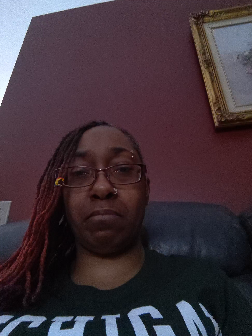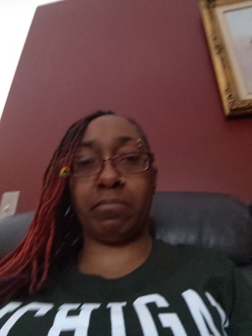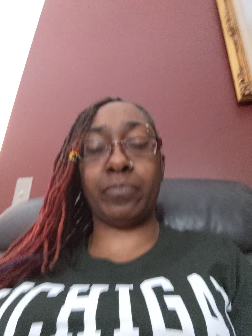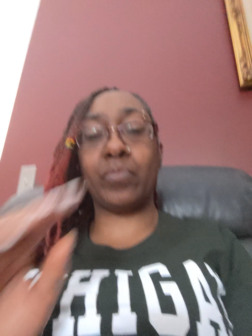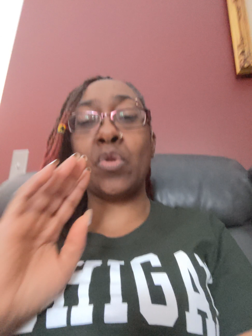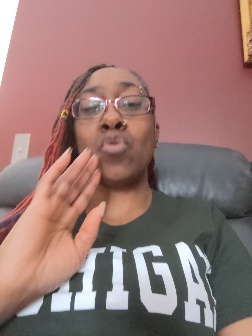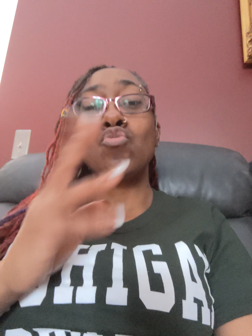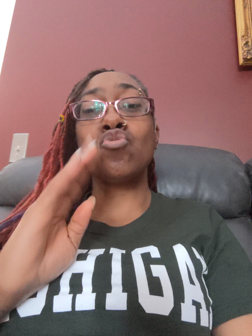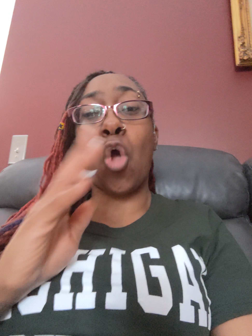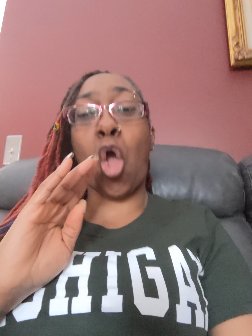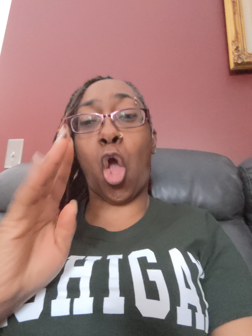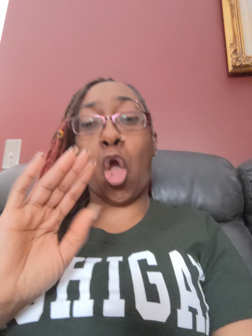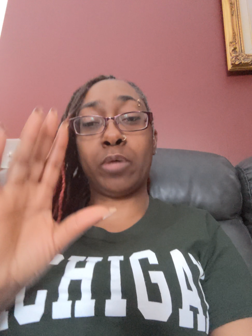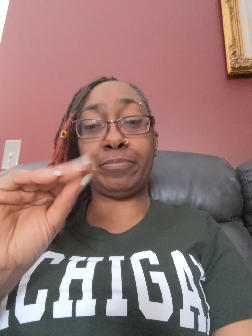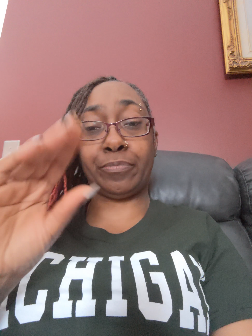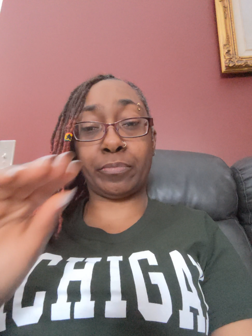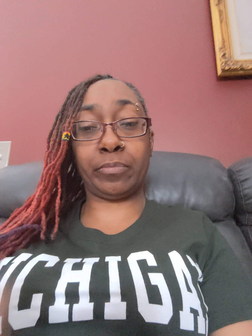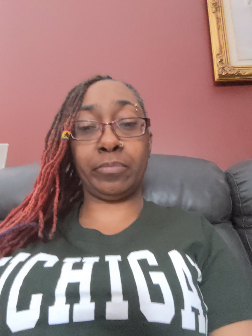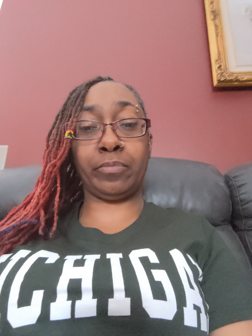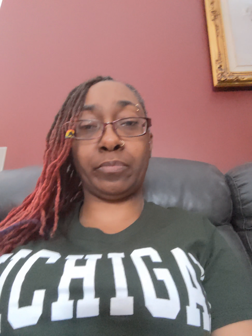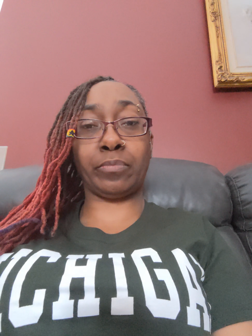talk